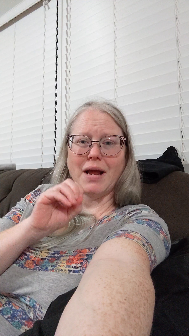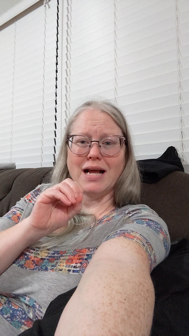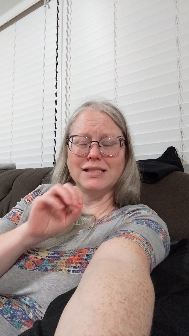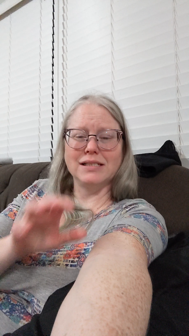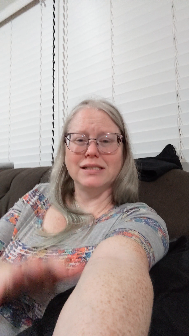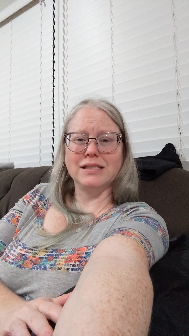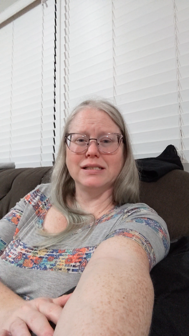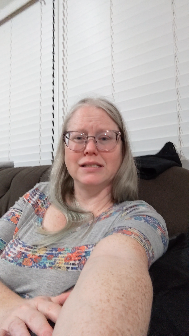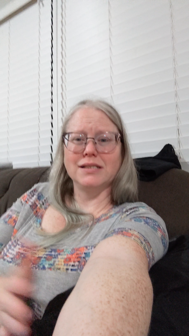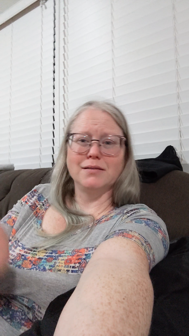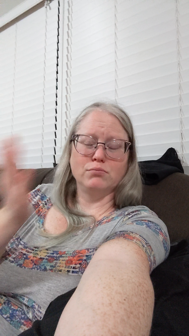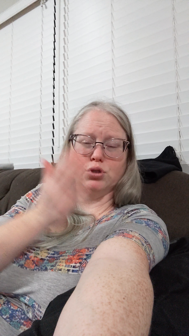bring